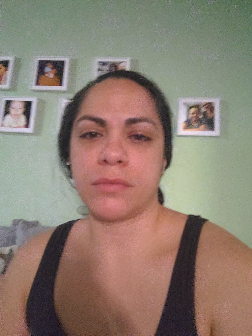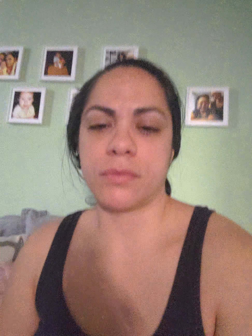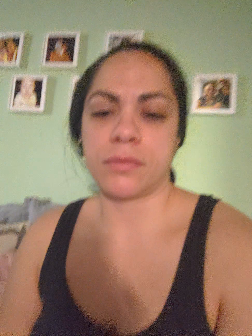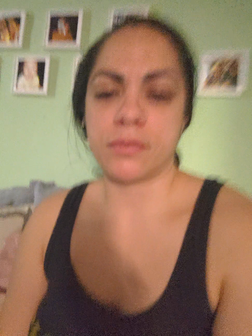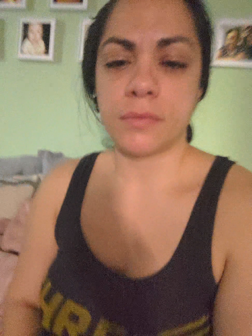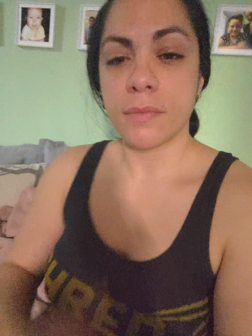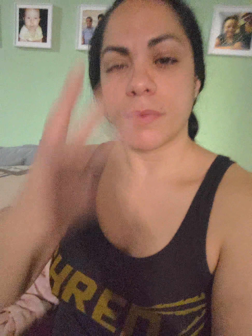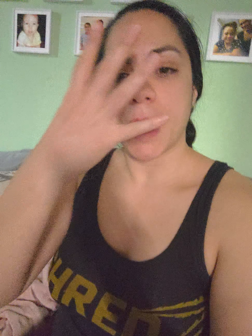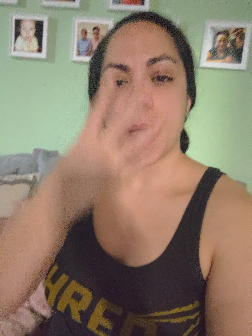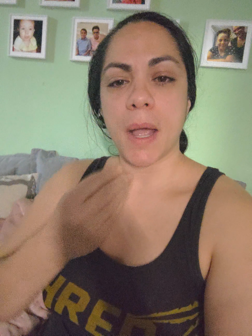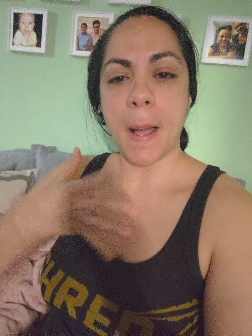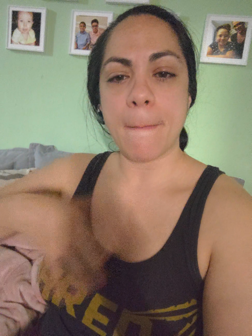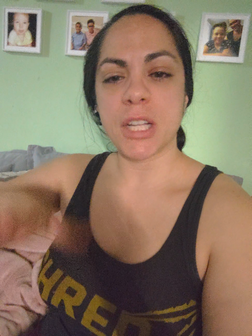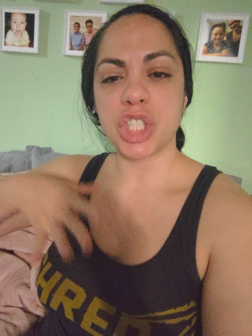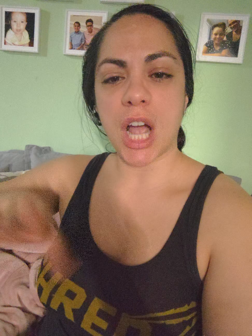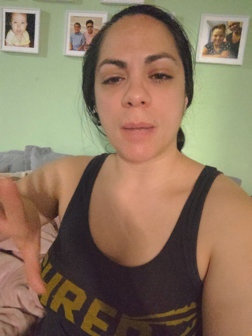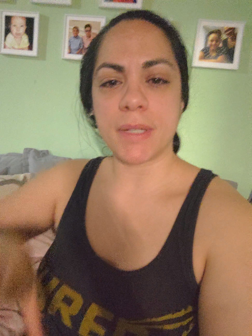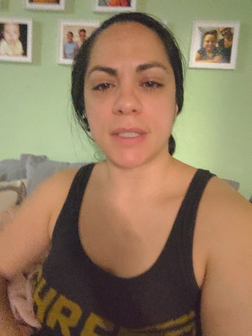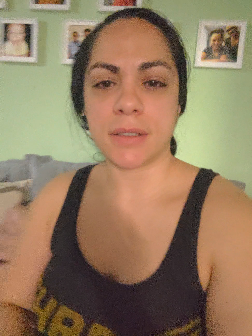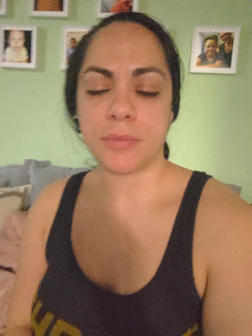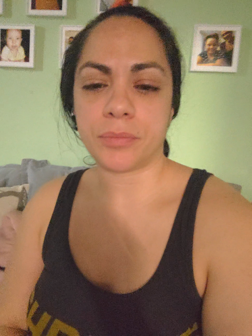pajamas